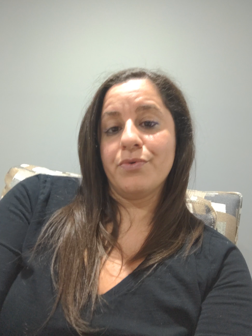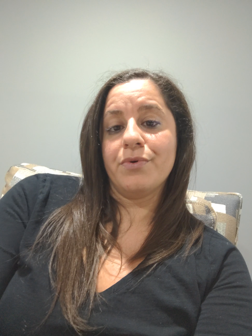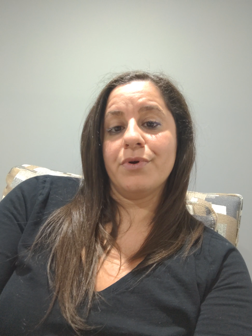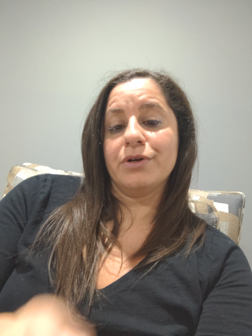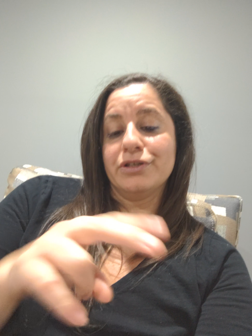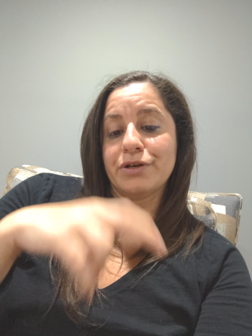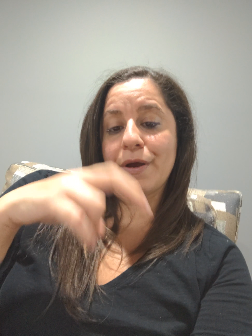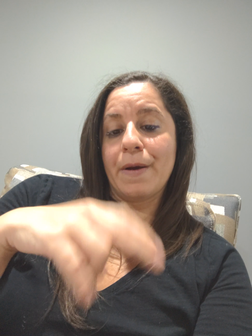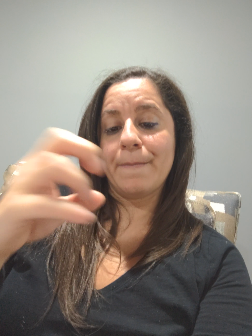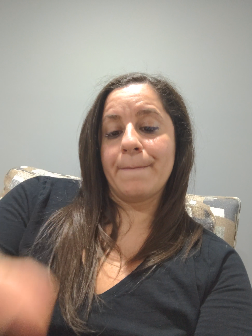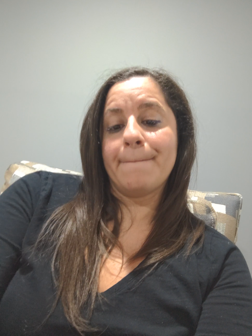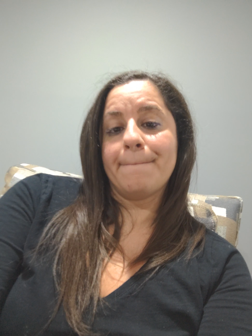jump